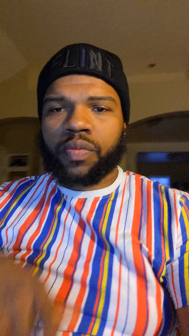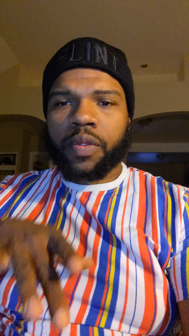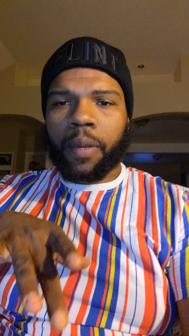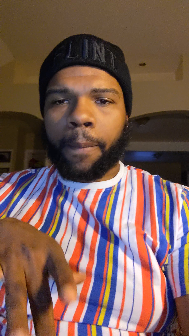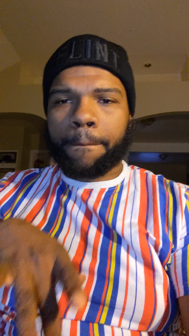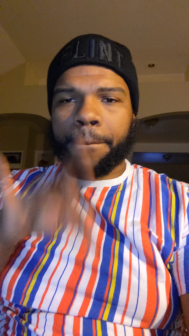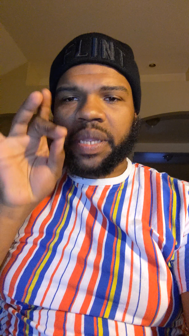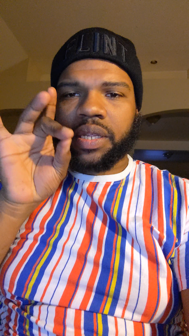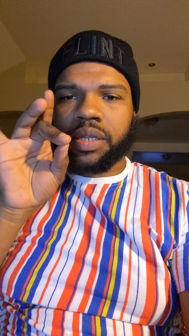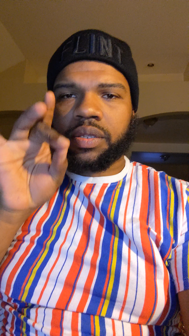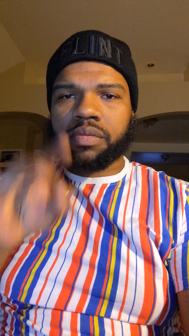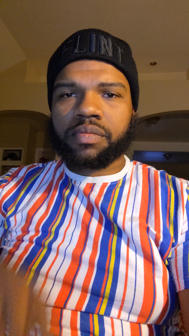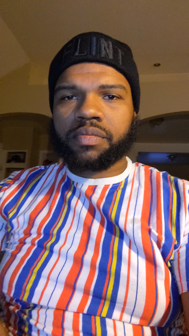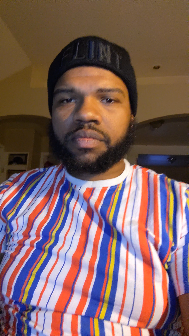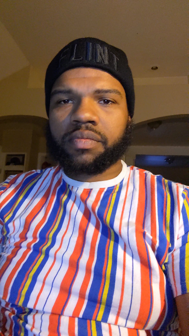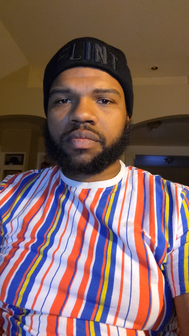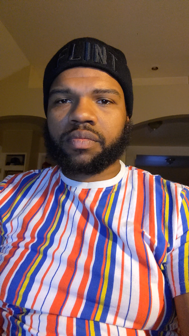pick